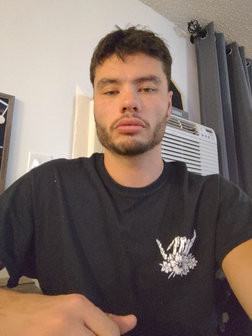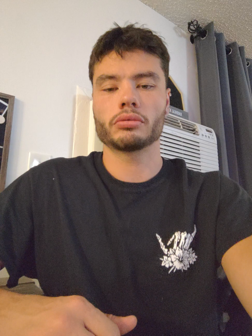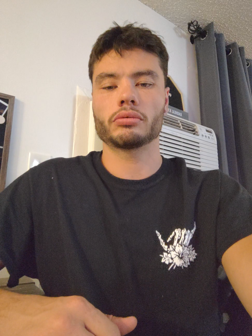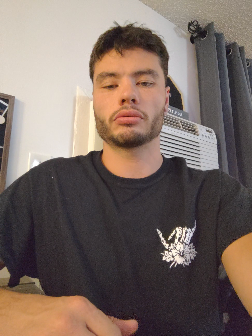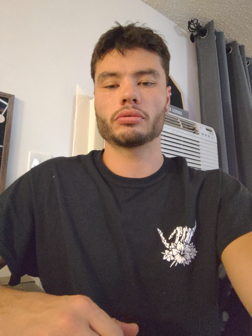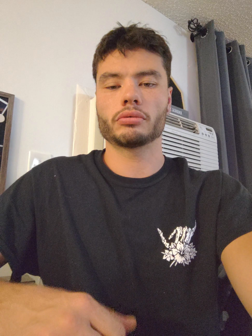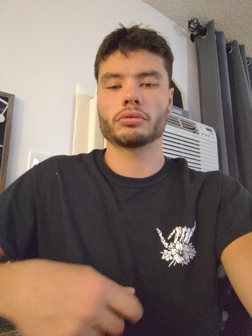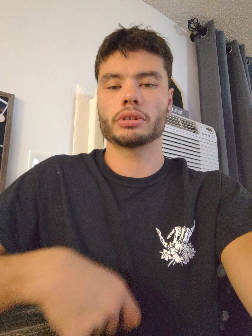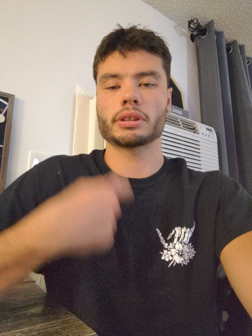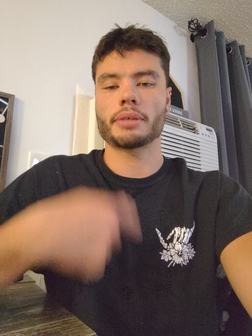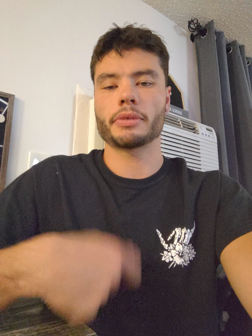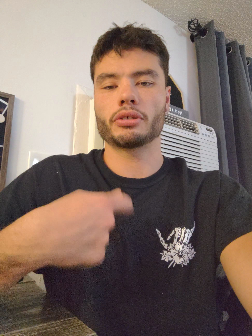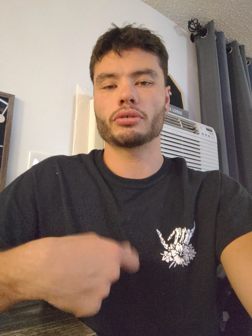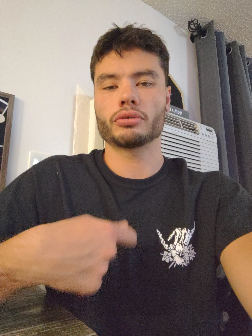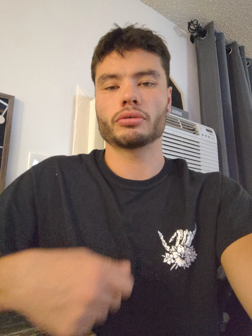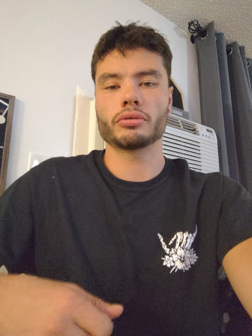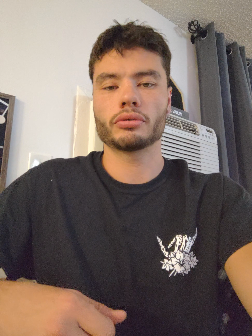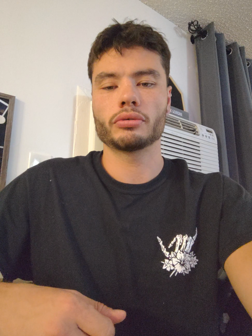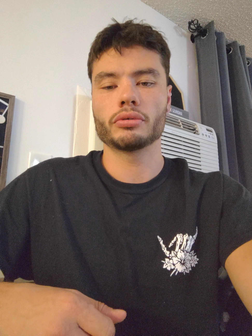zipper